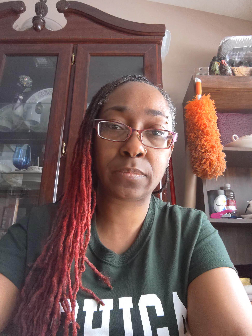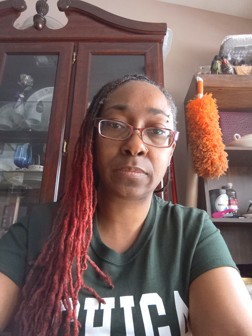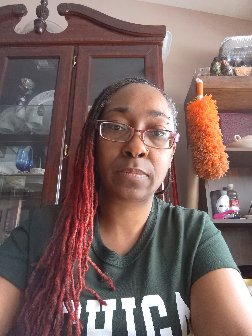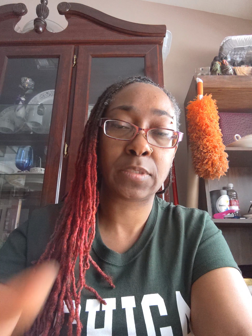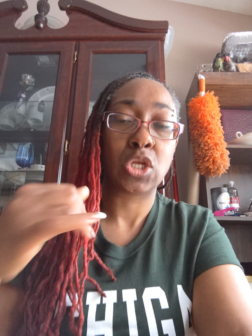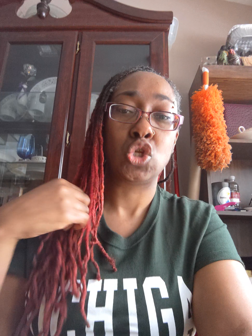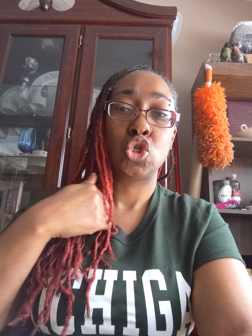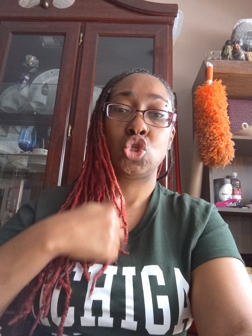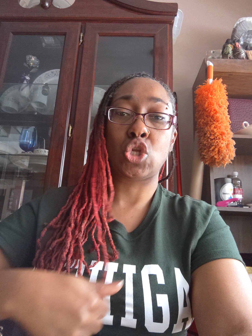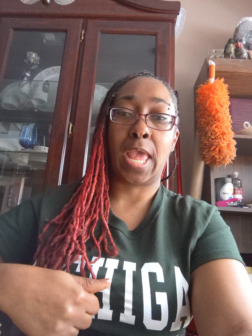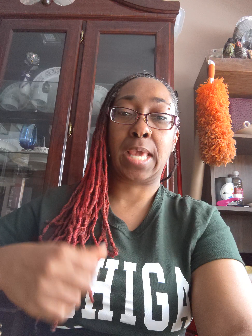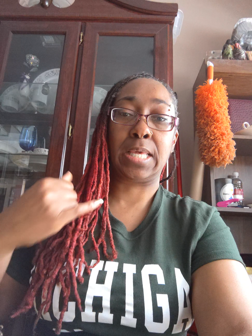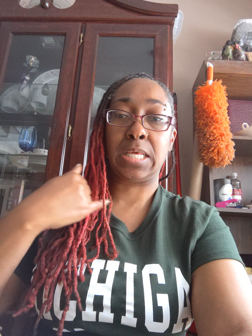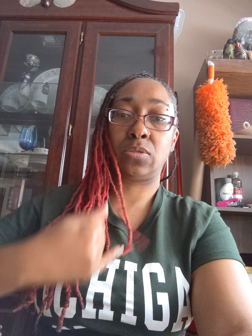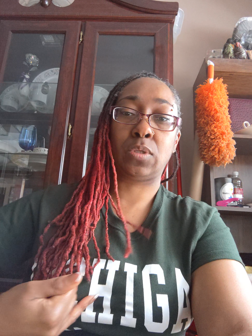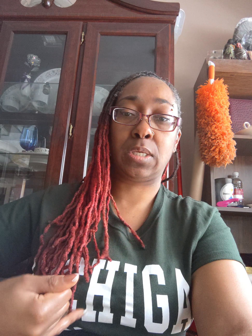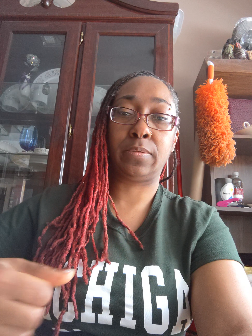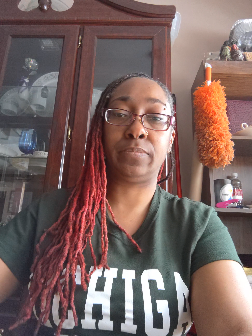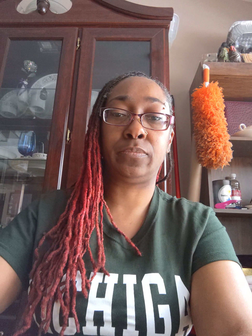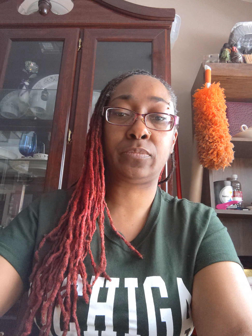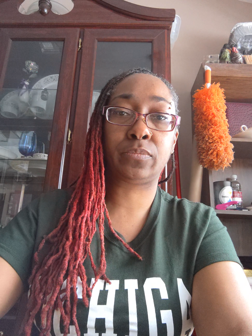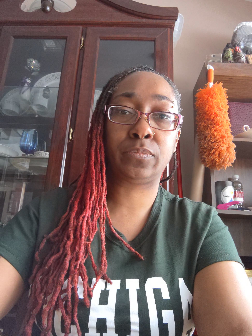jacket